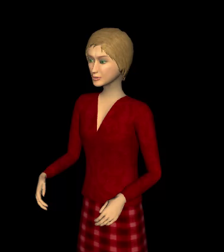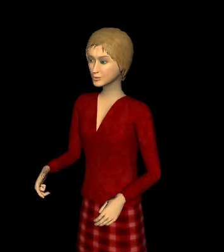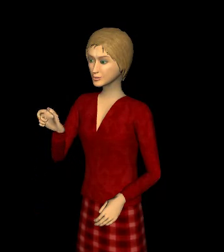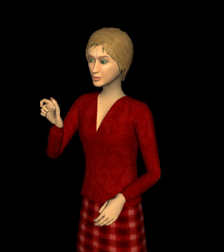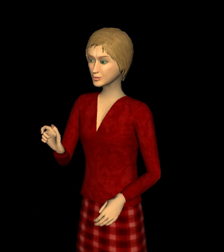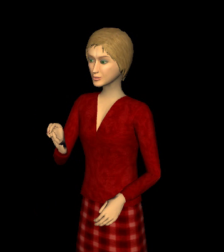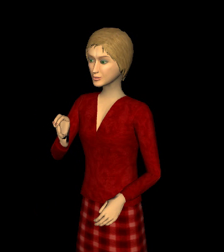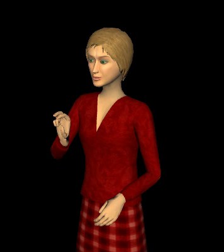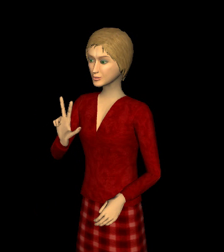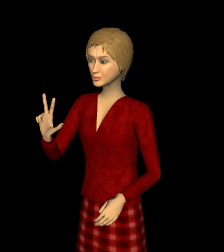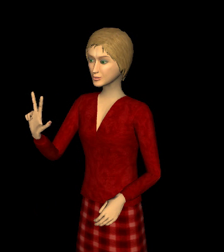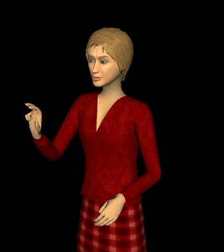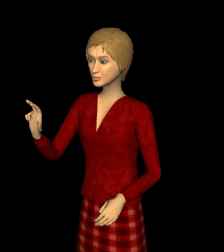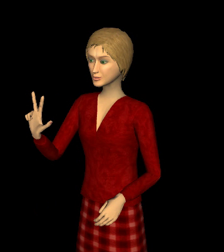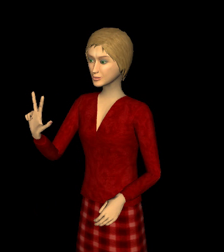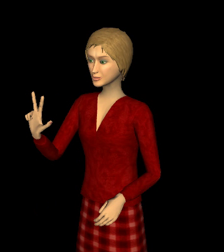راكب